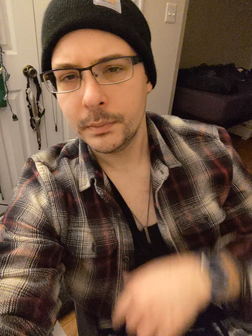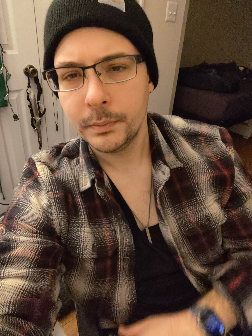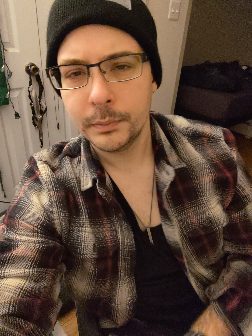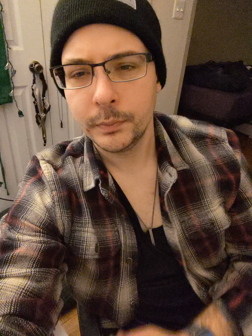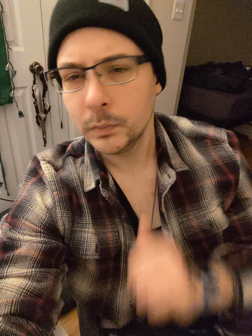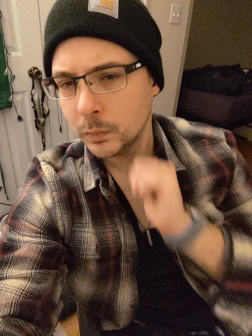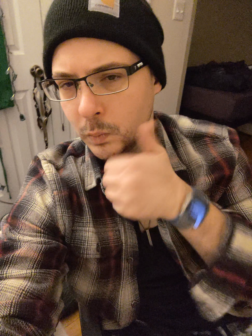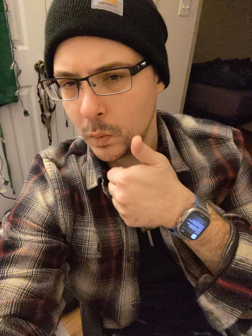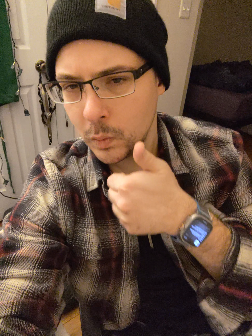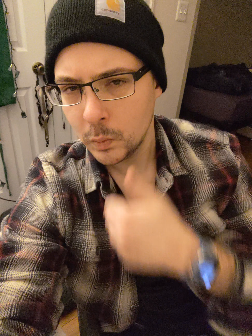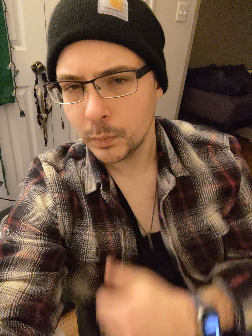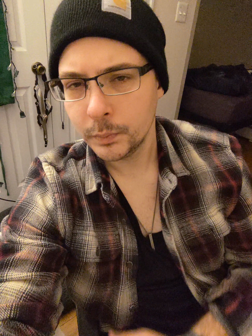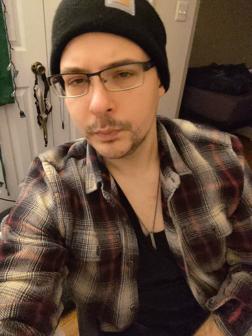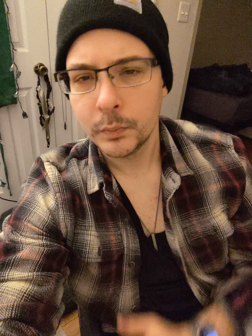tomorrow